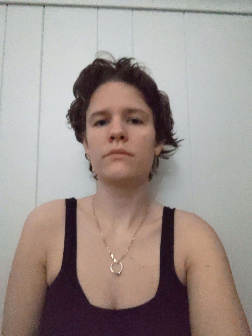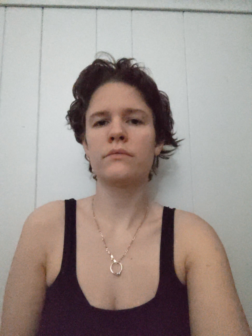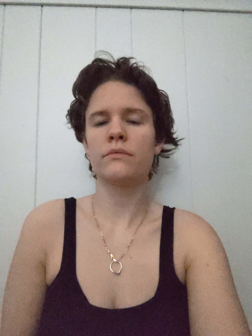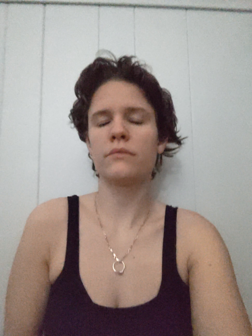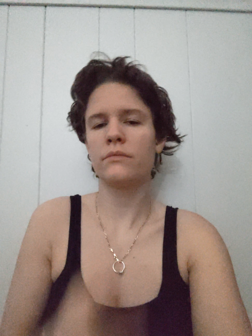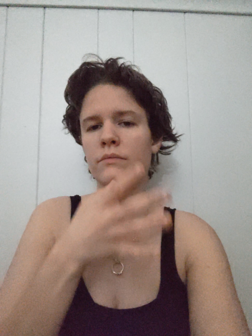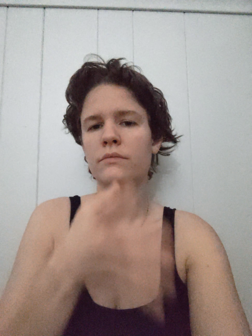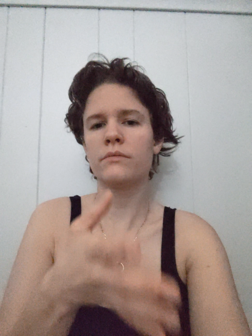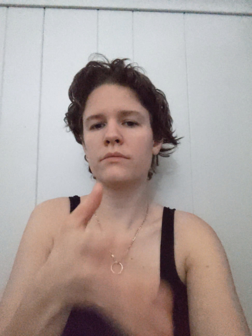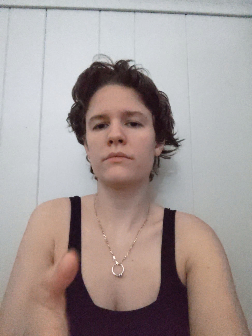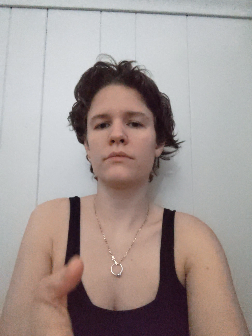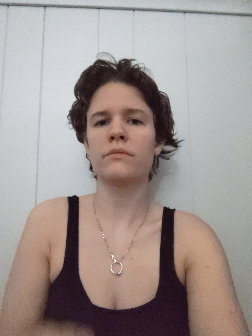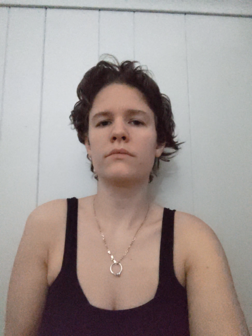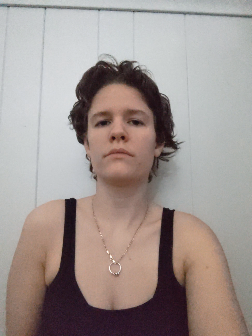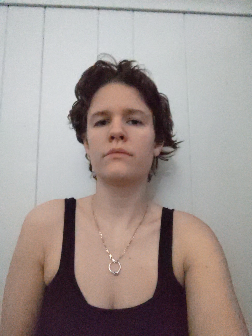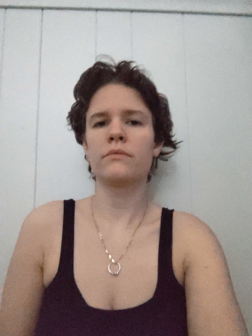grandma